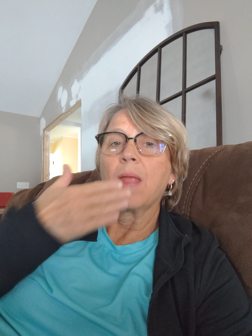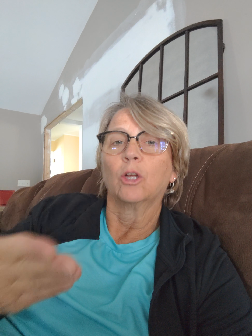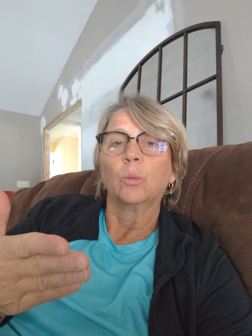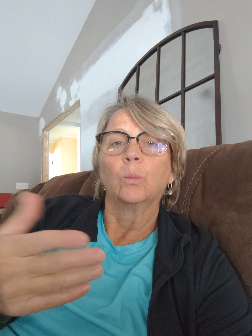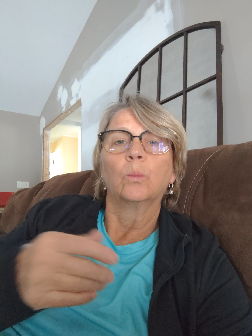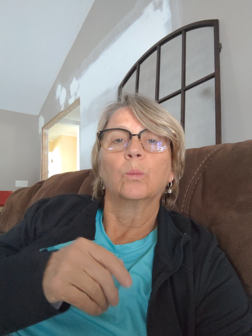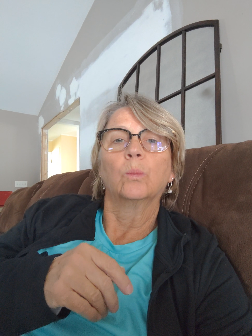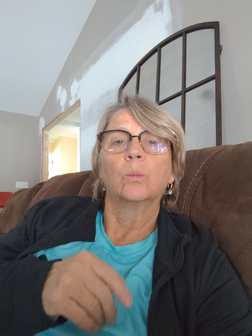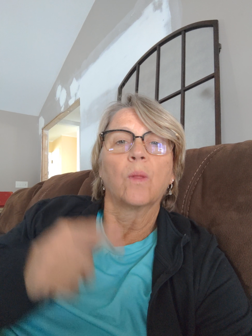thank you